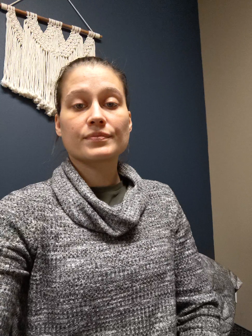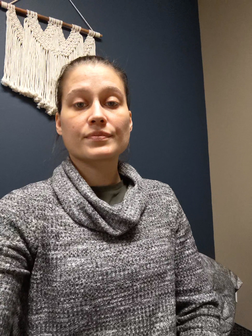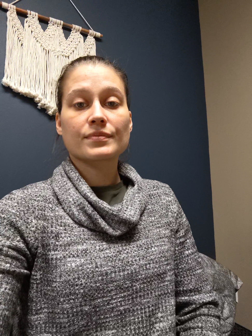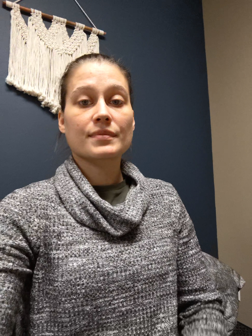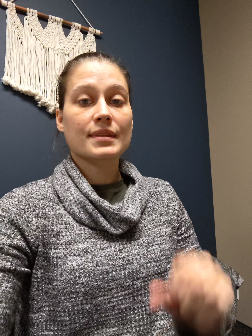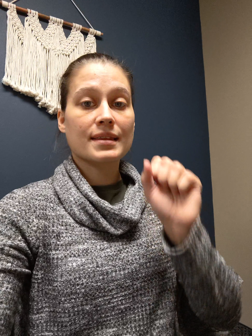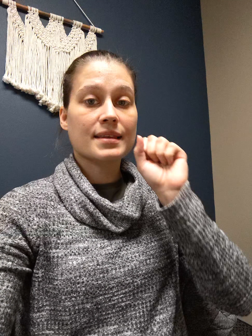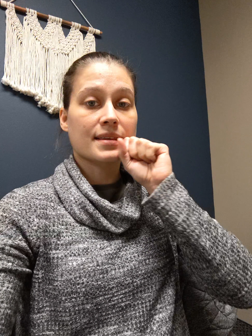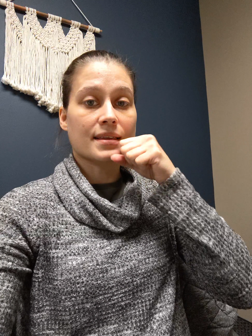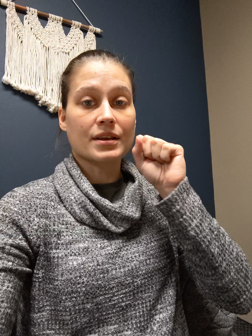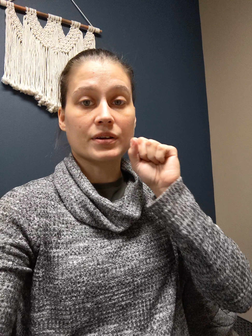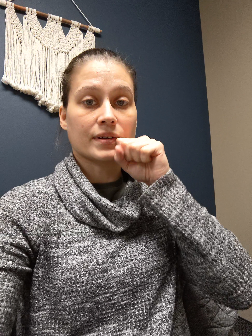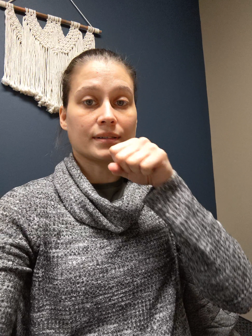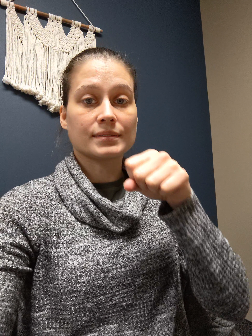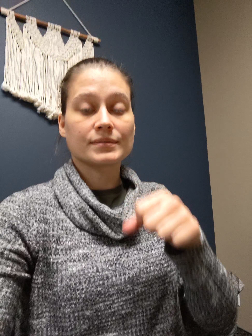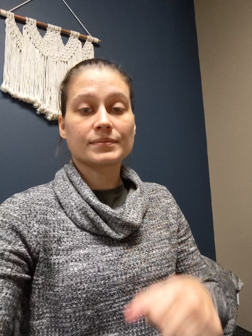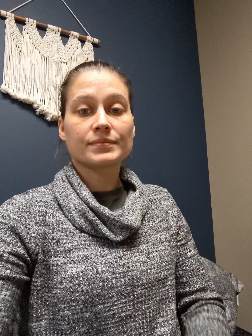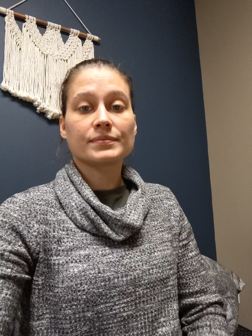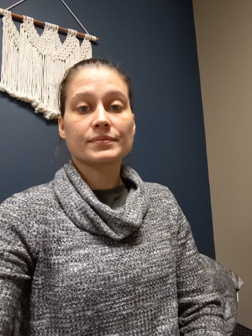carrot